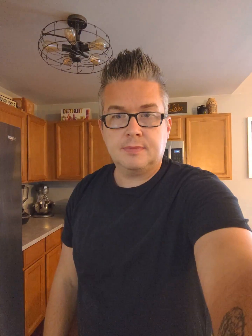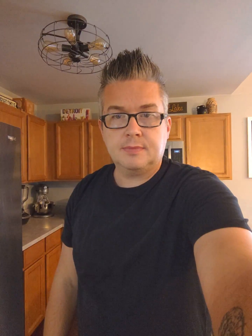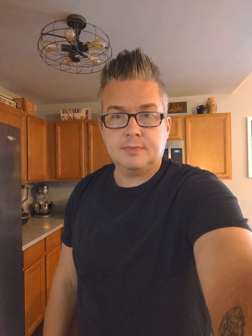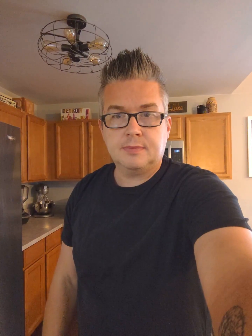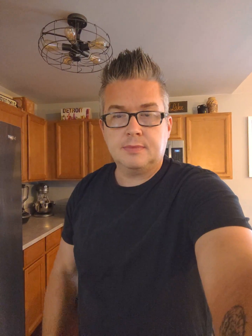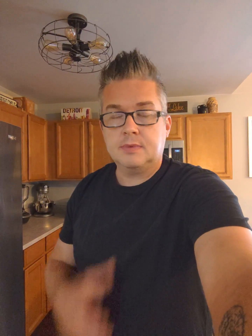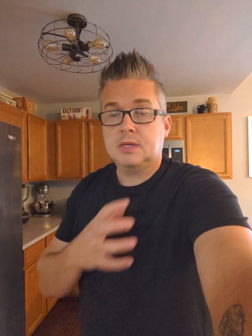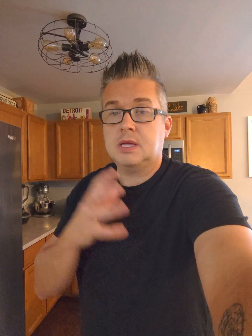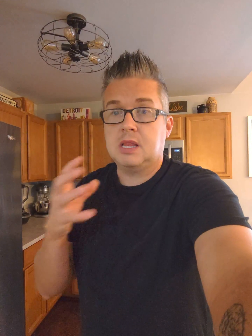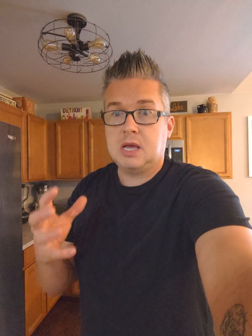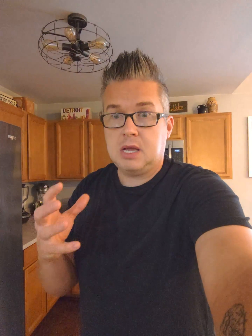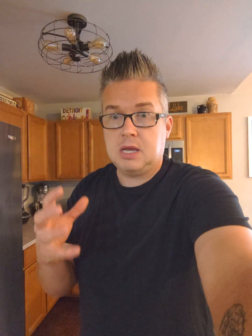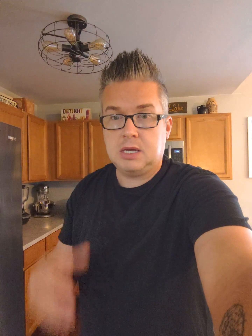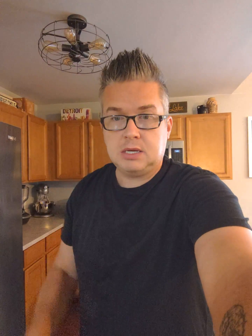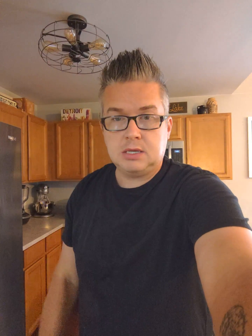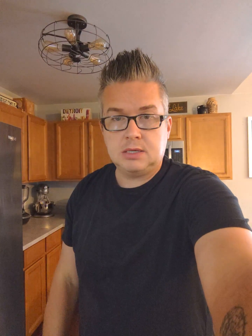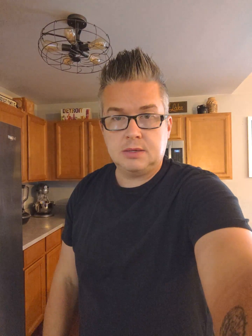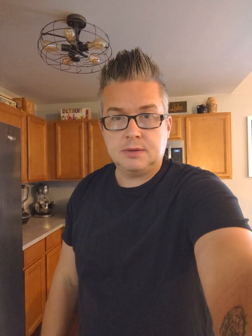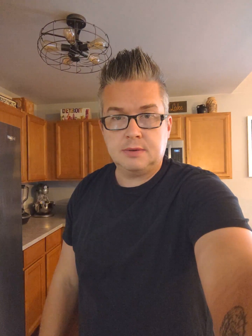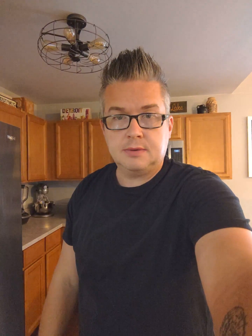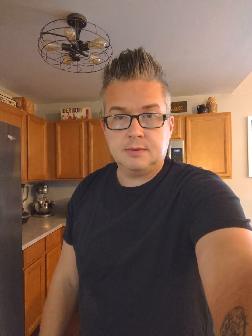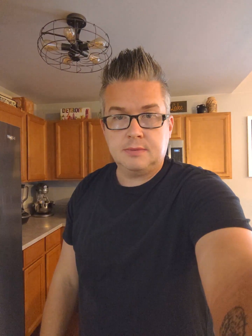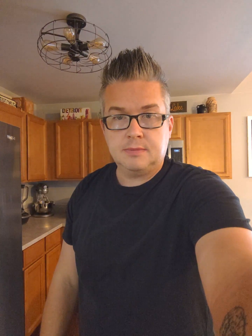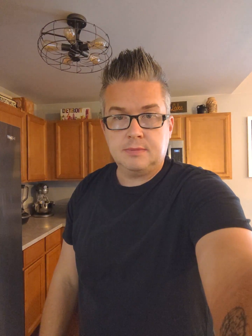a lot